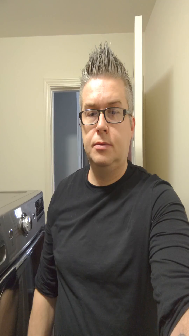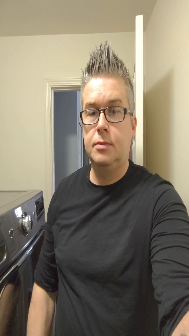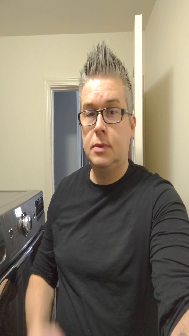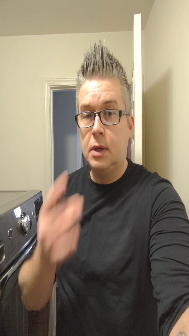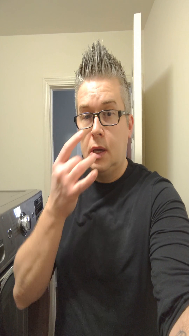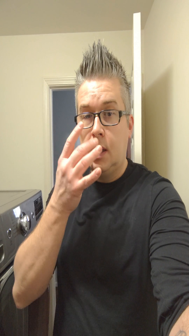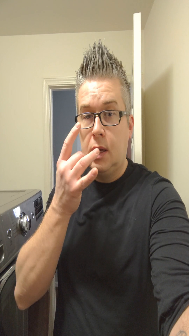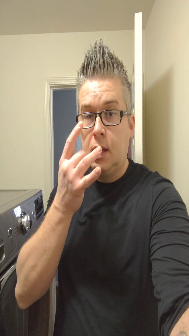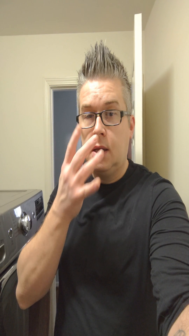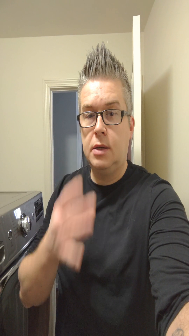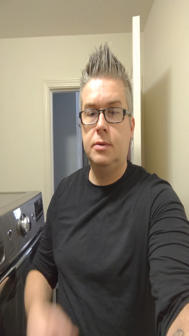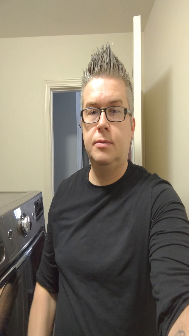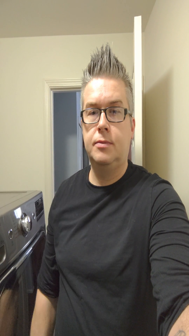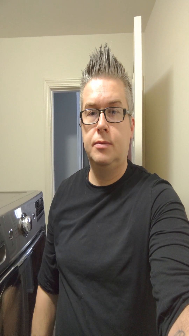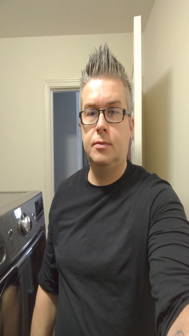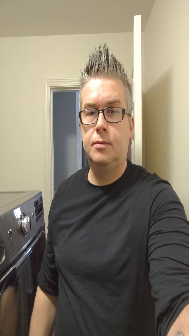snack